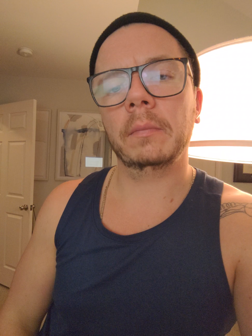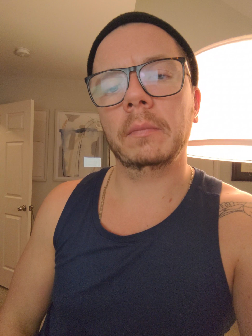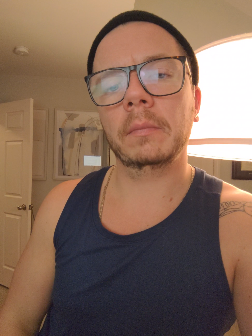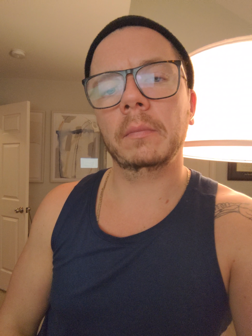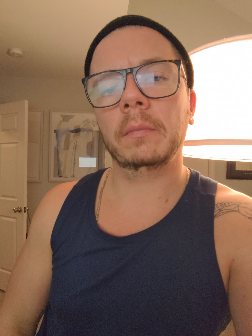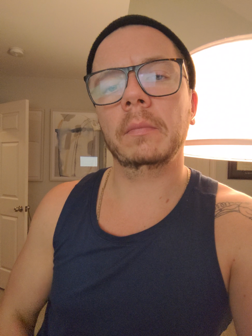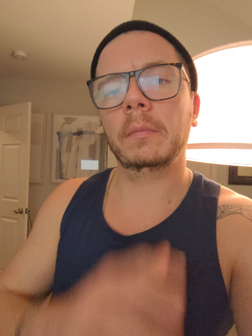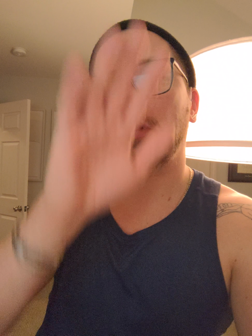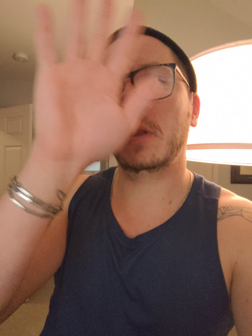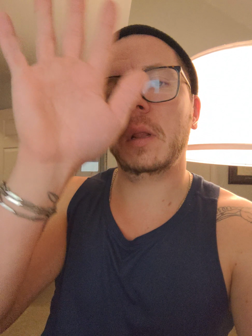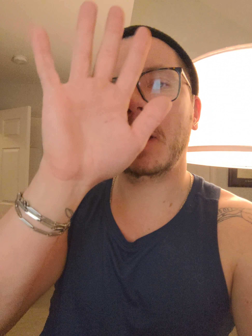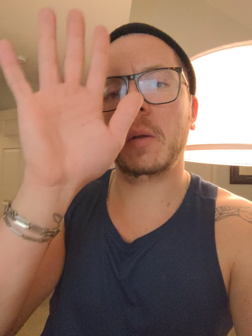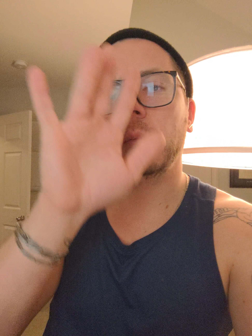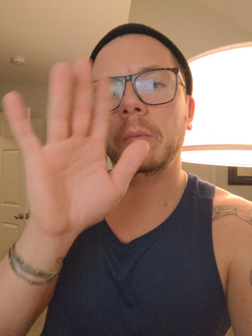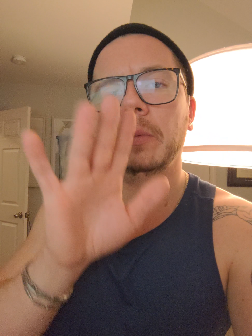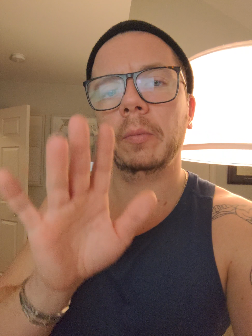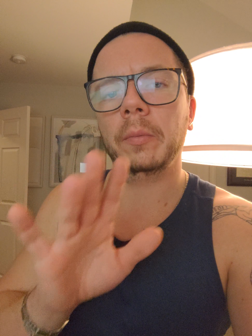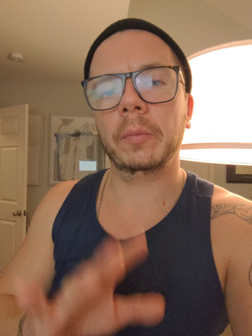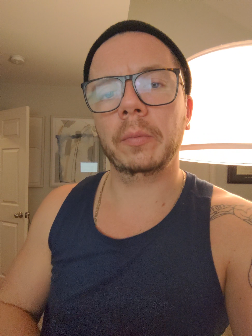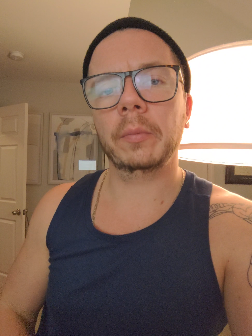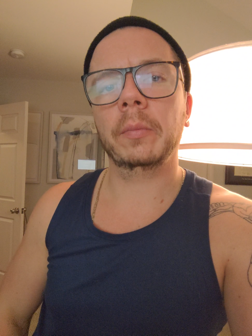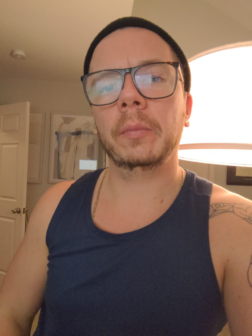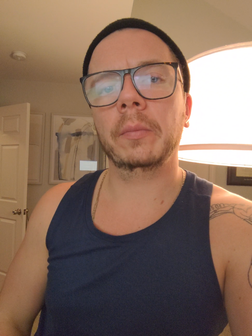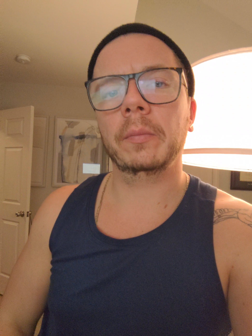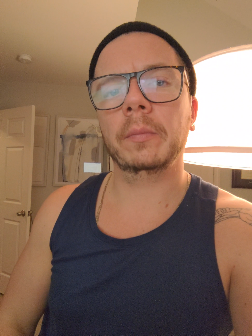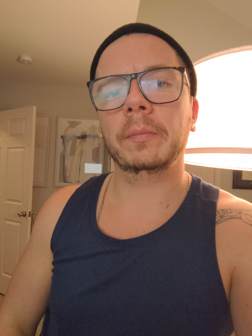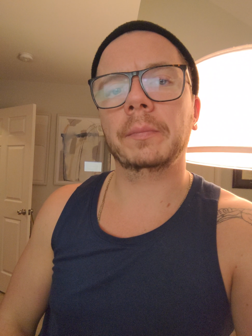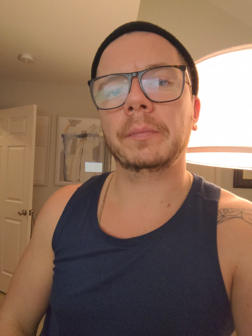snow